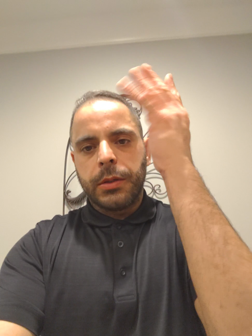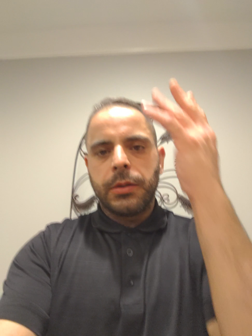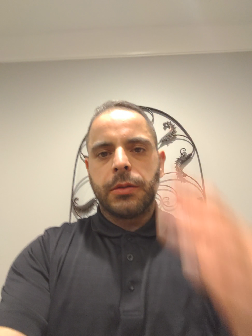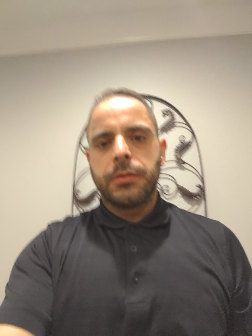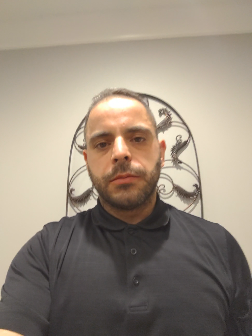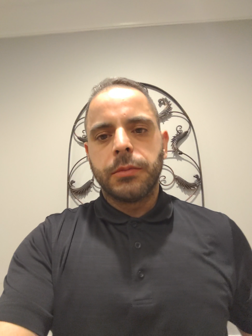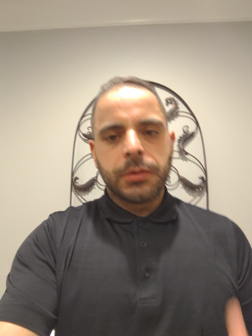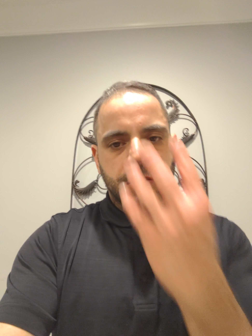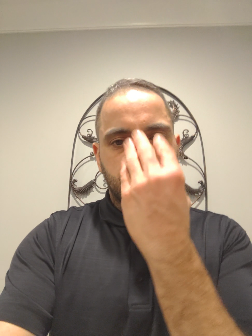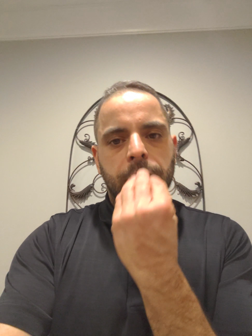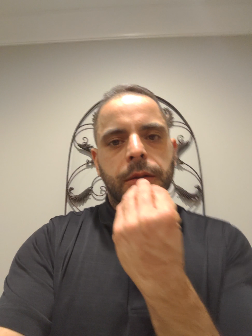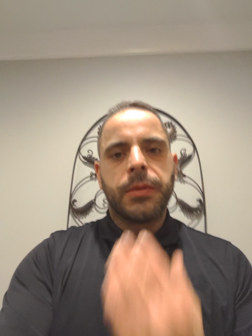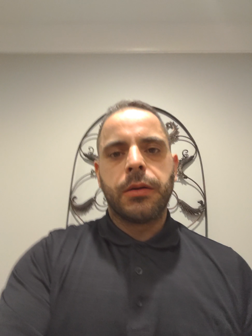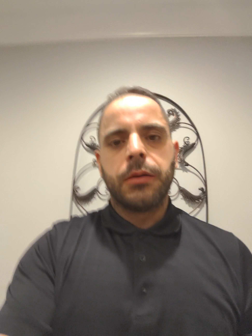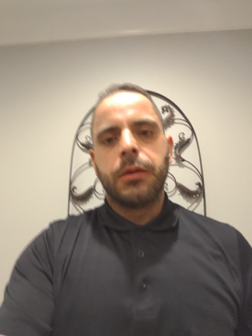sleep